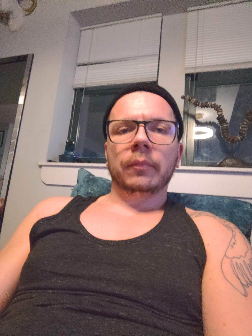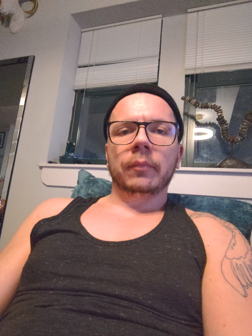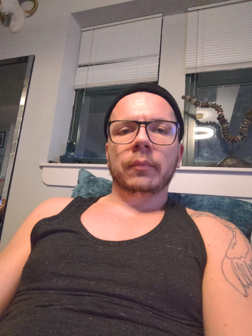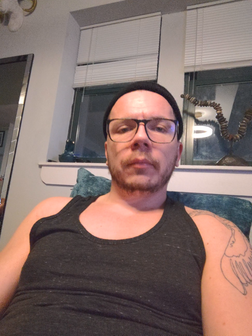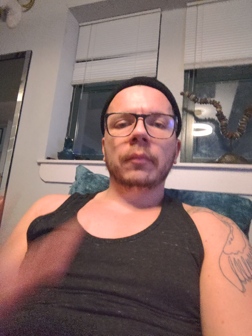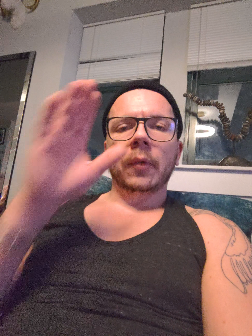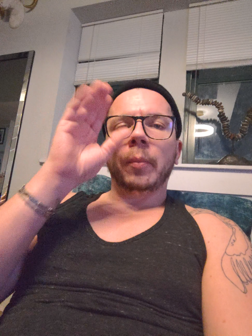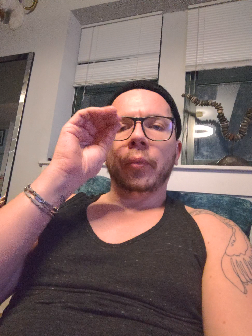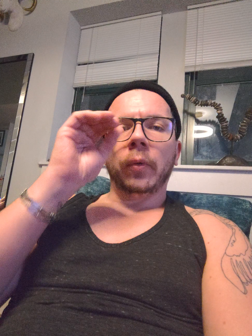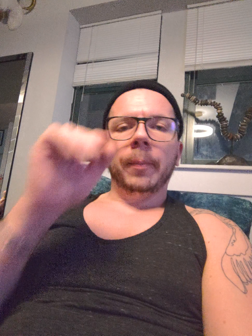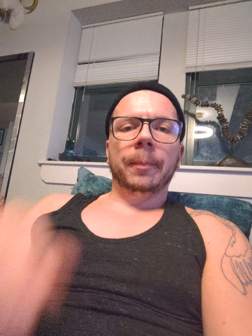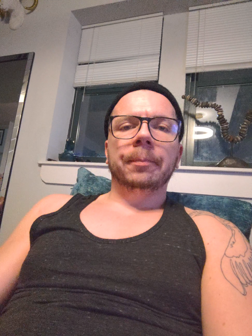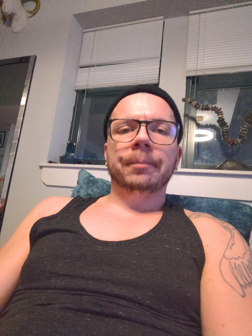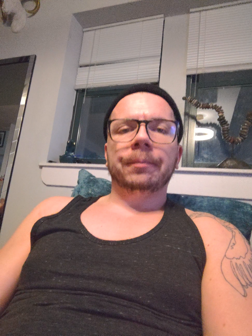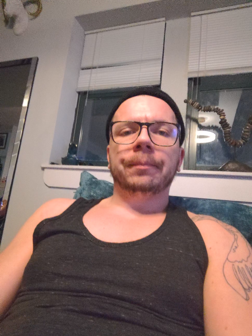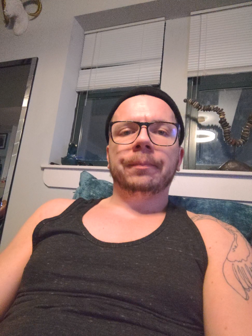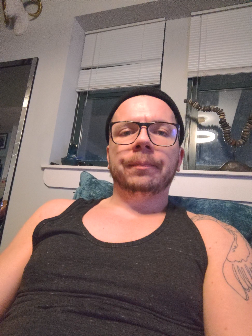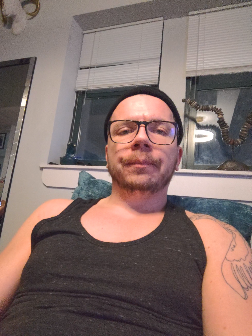boy